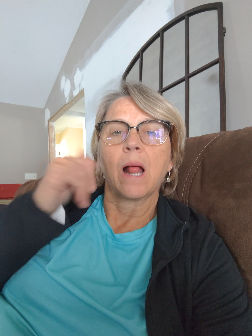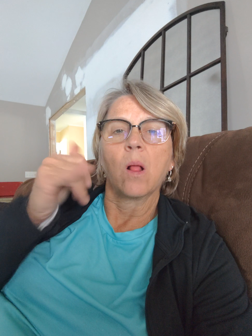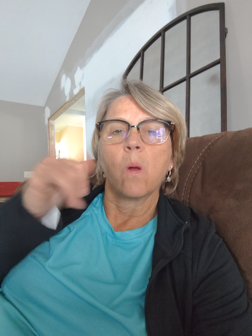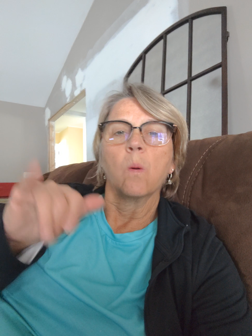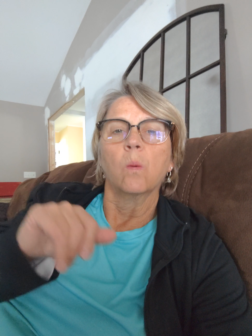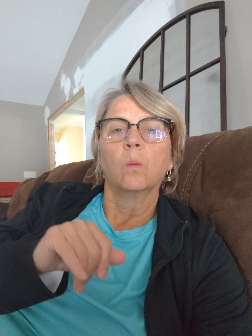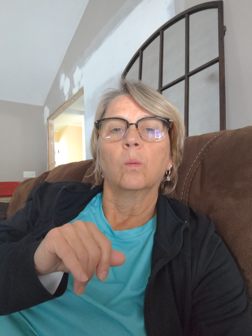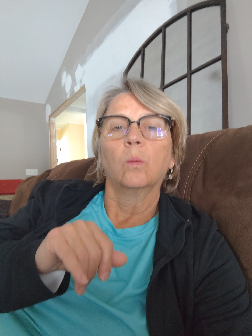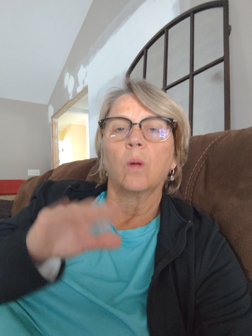yellow